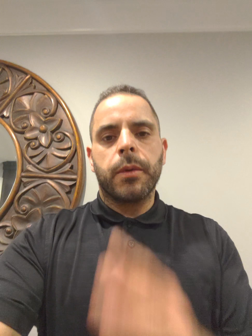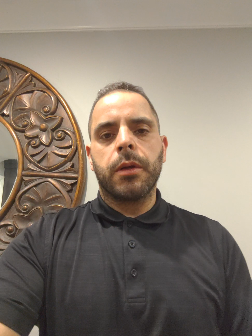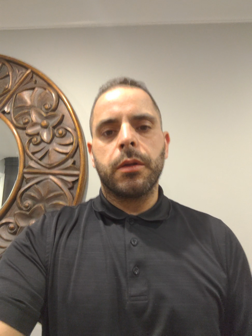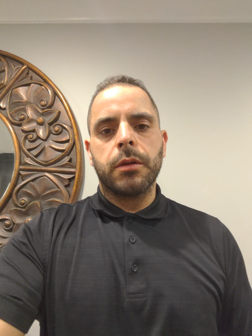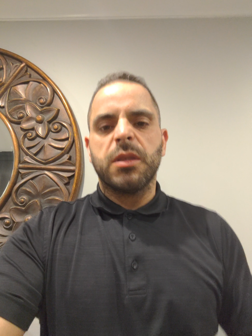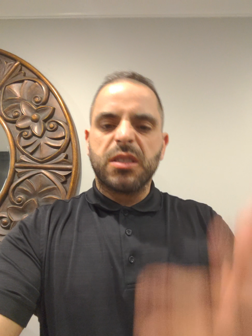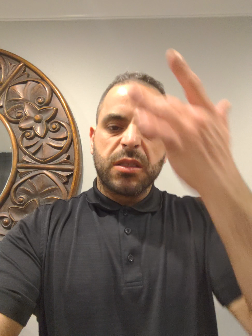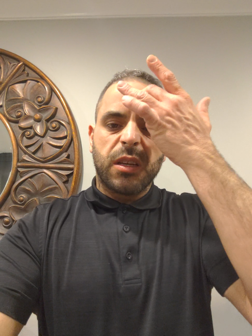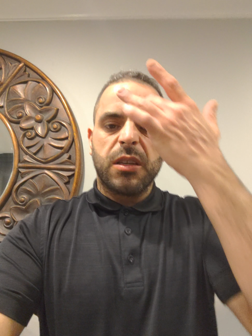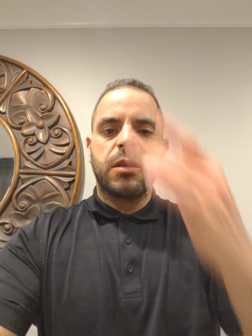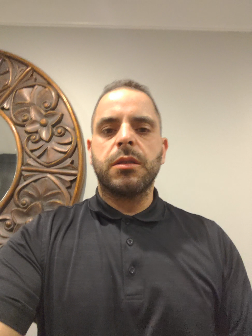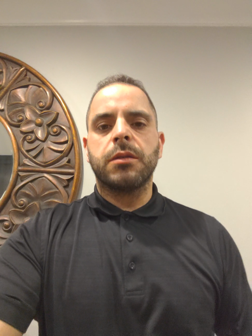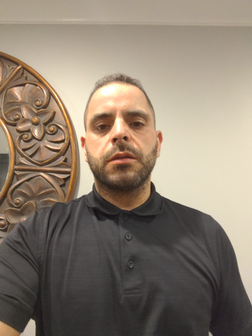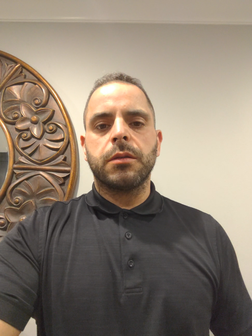sick